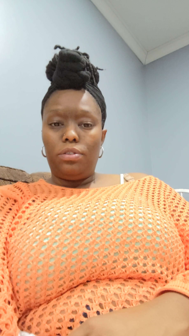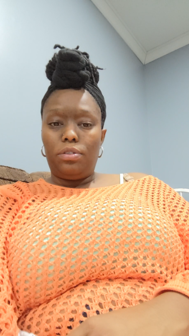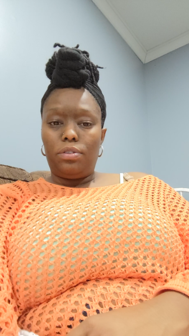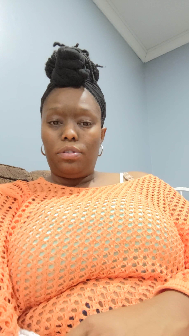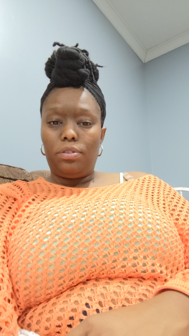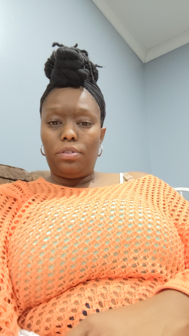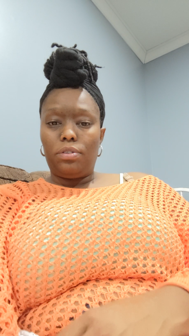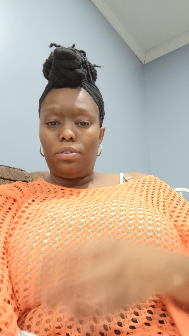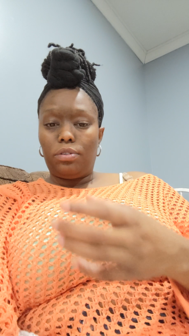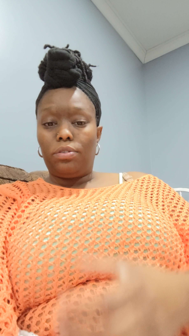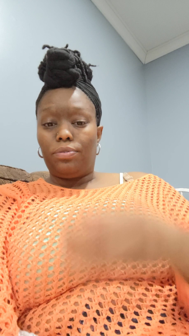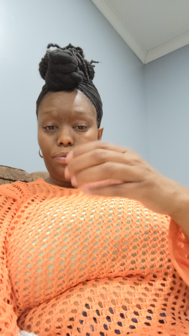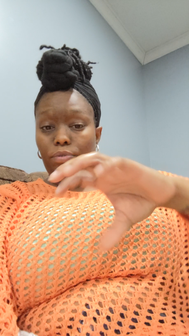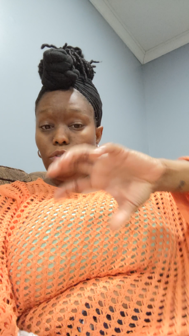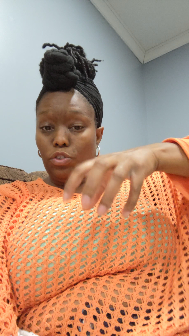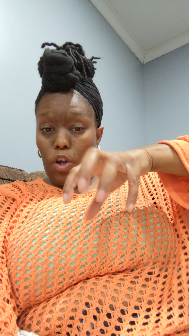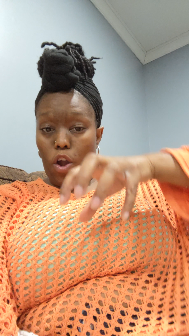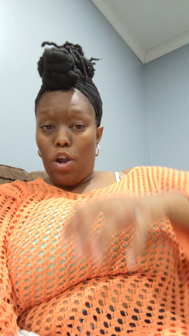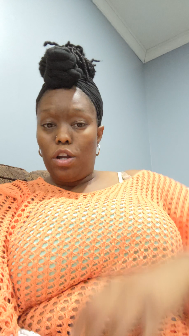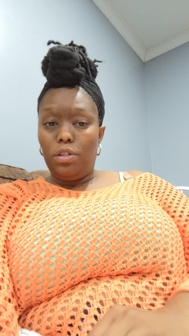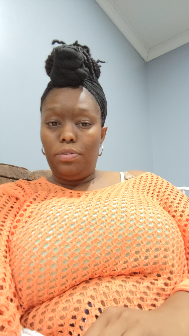jar